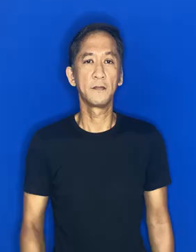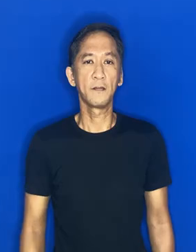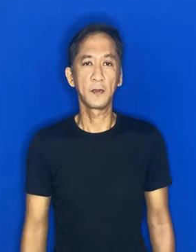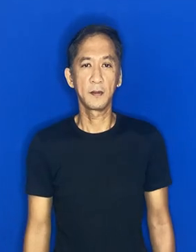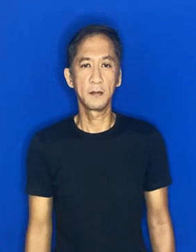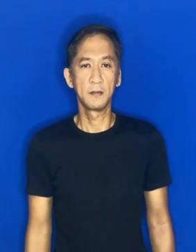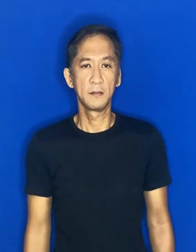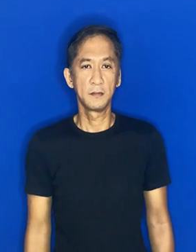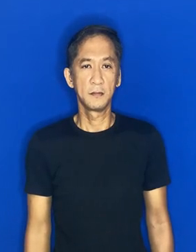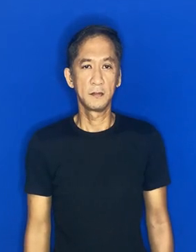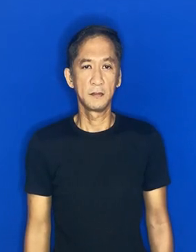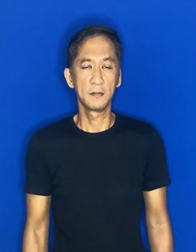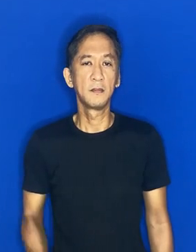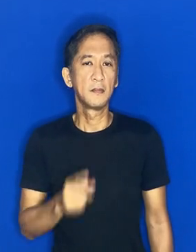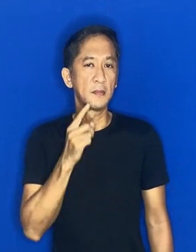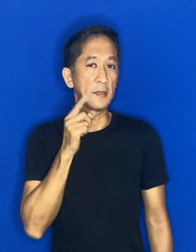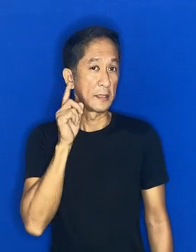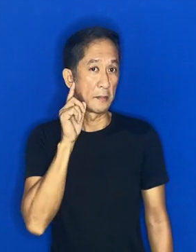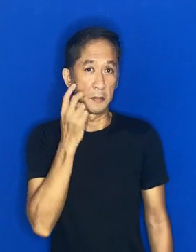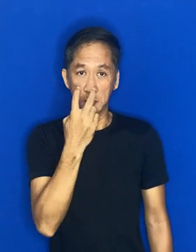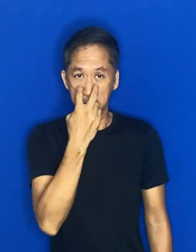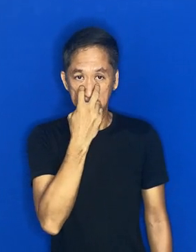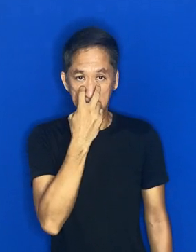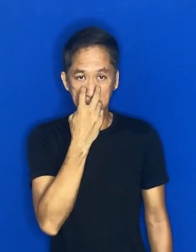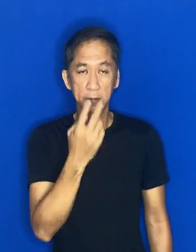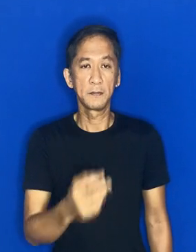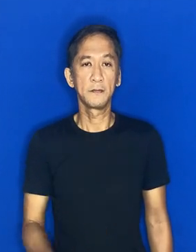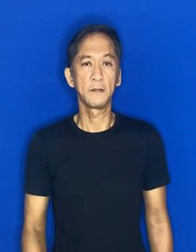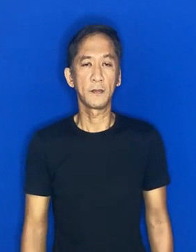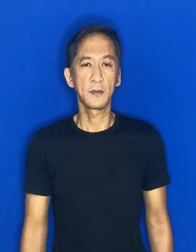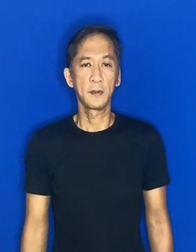deaf blind